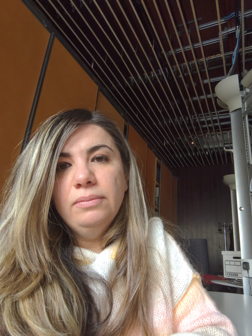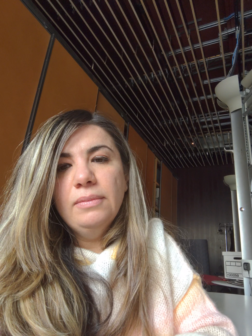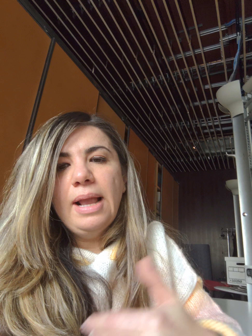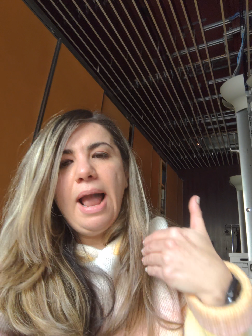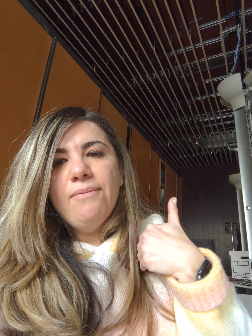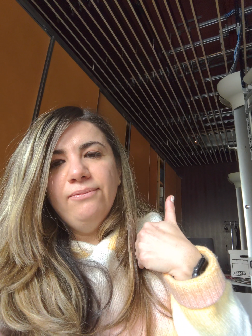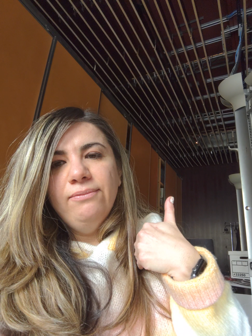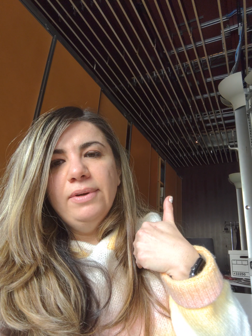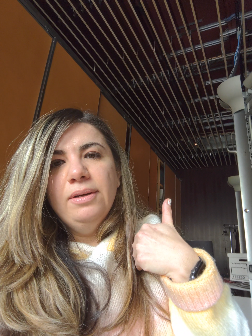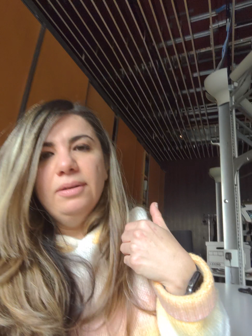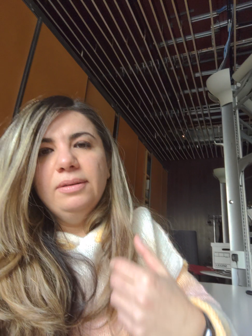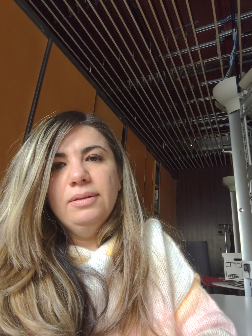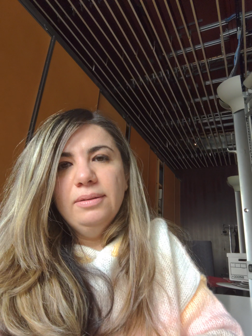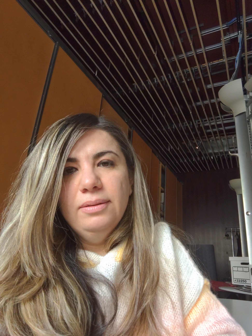have